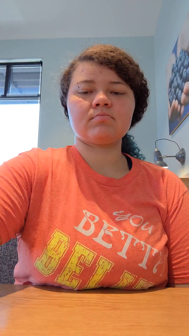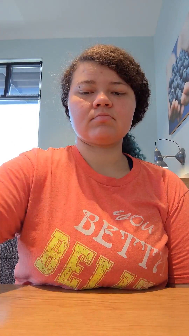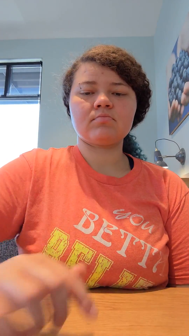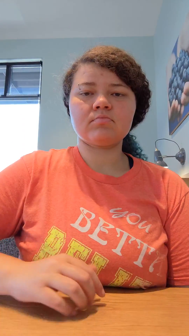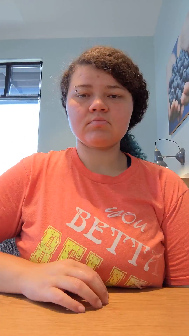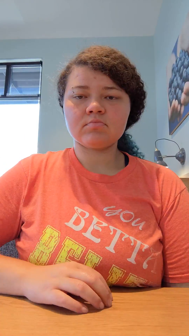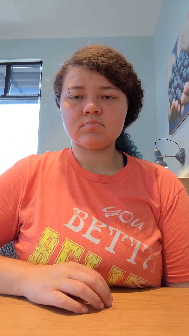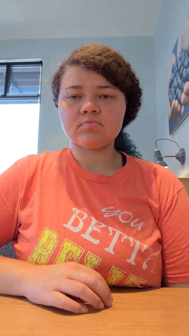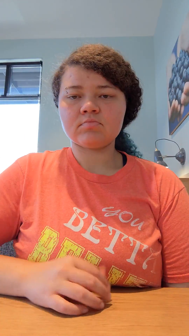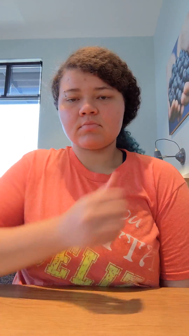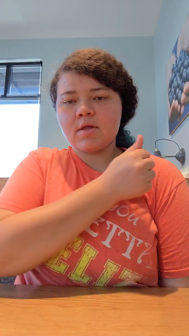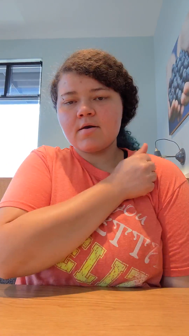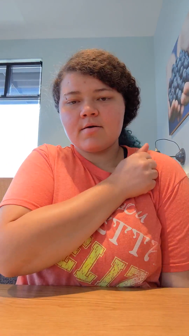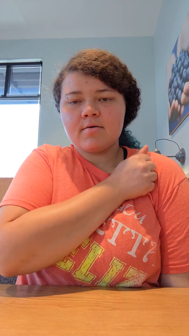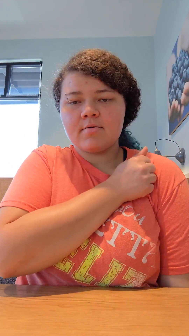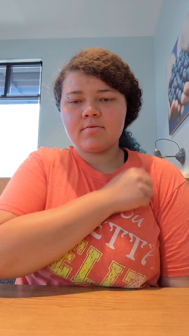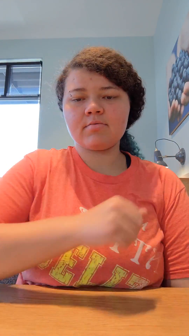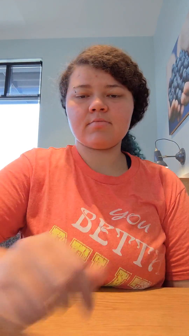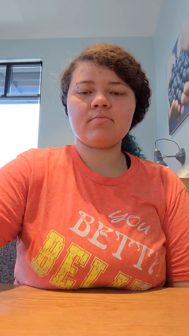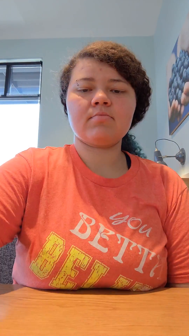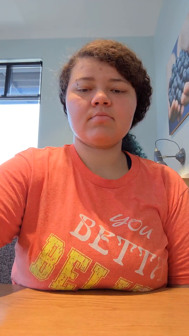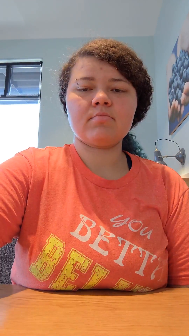hug